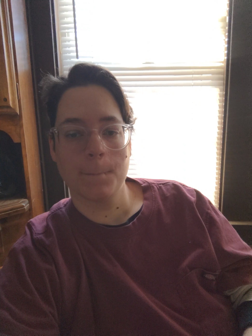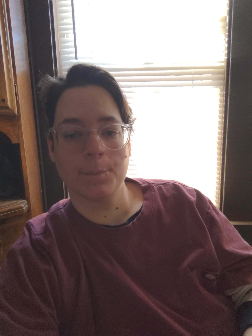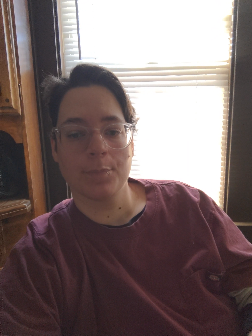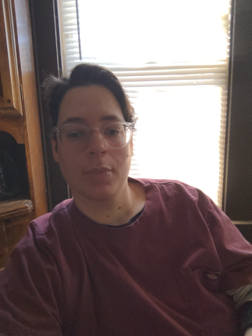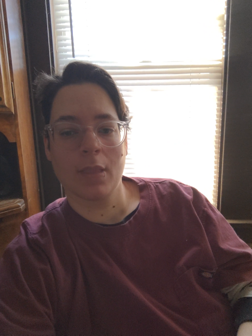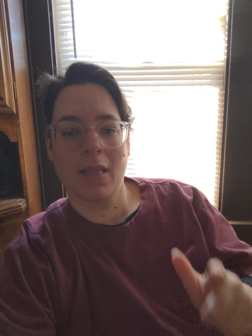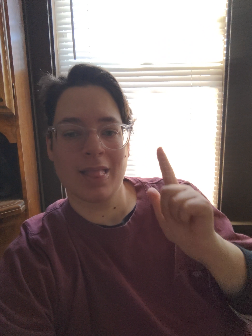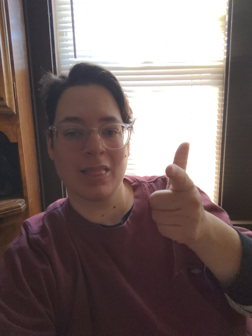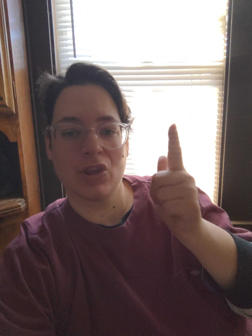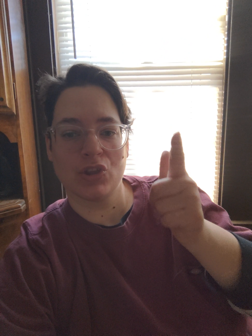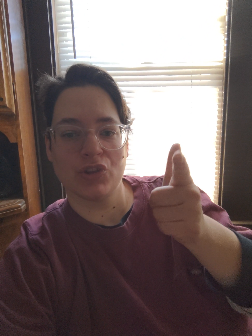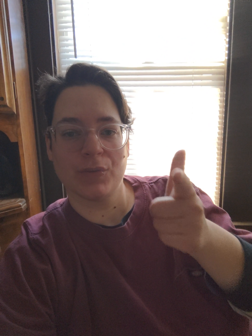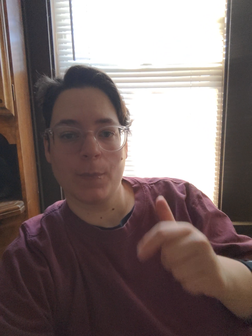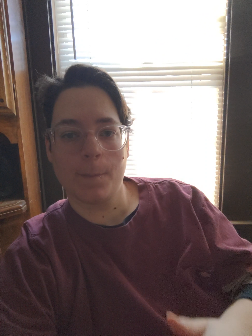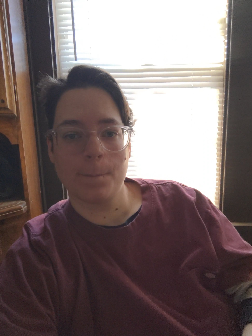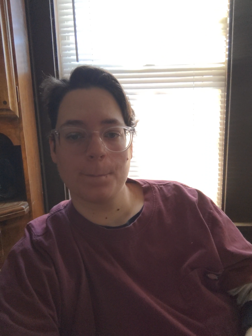later